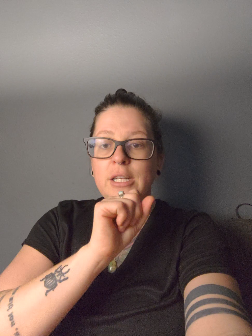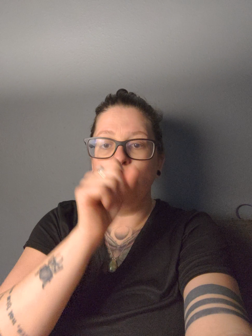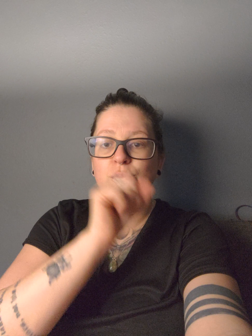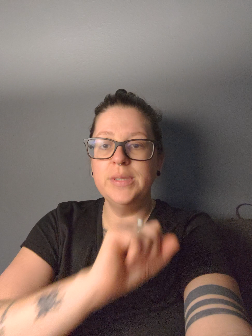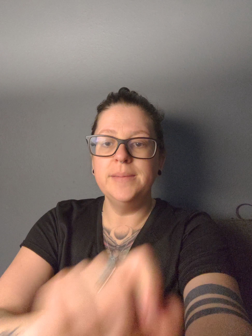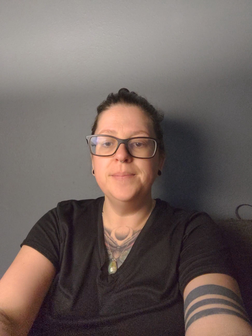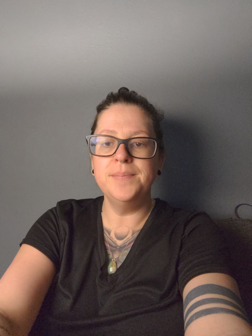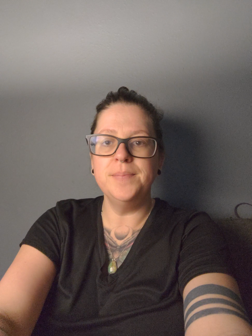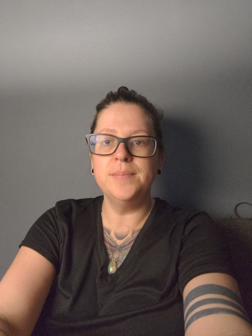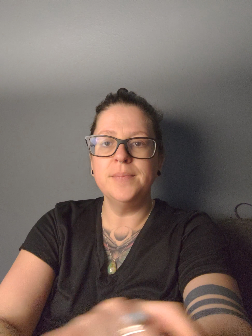ice cream